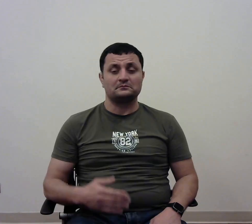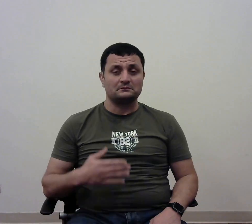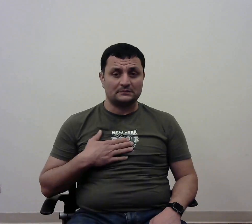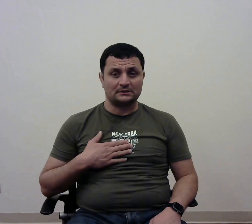mən